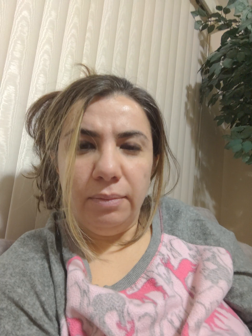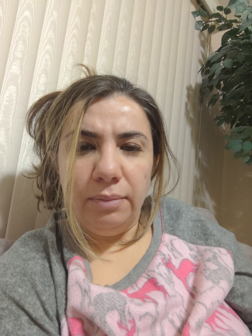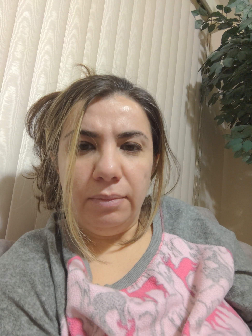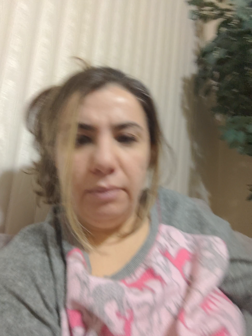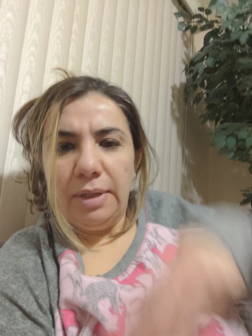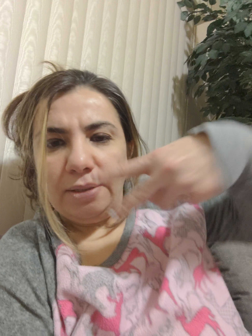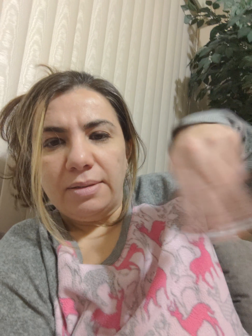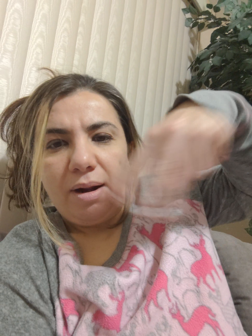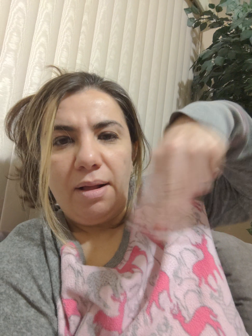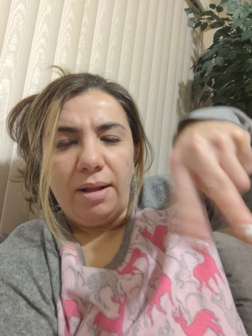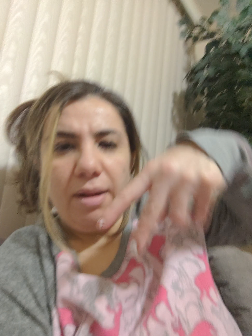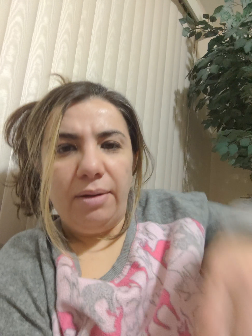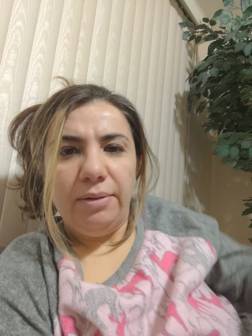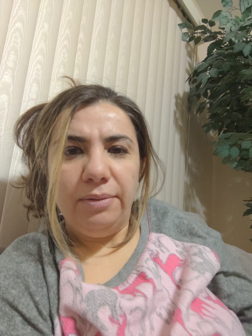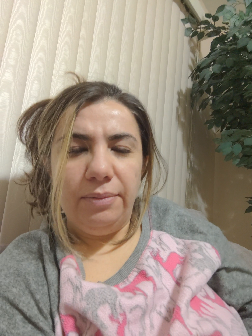dance